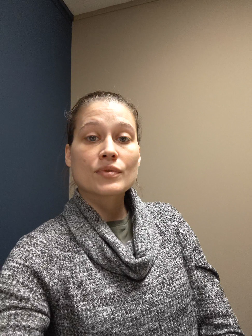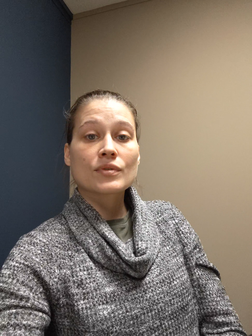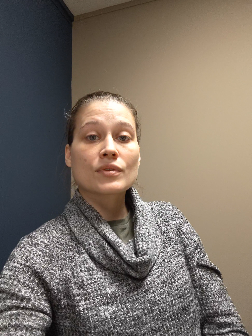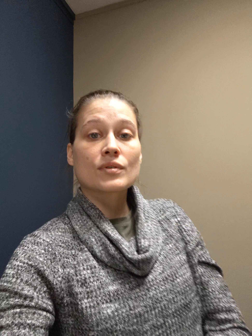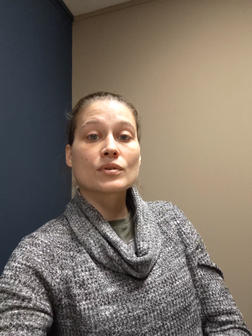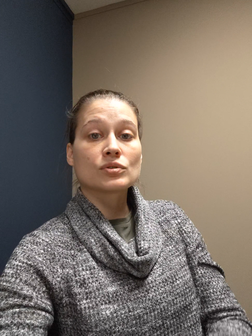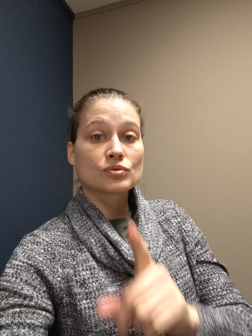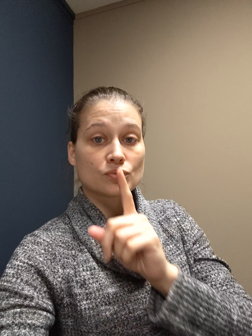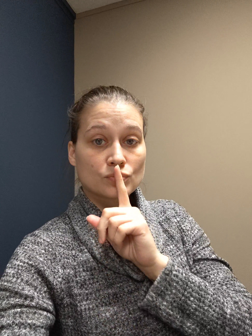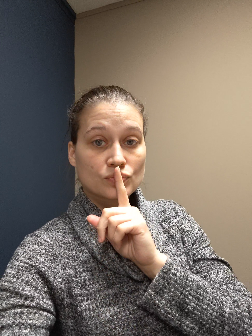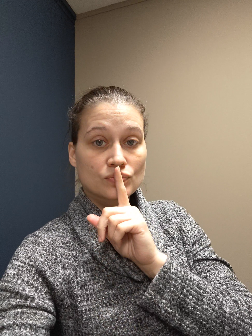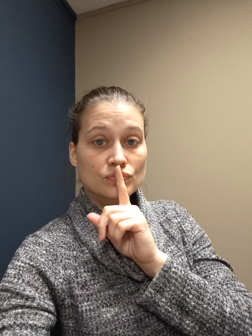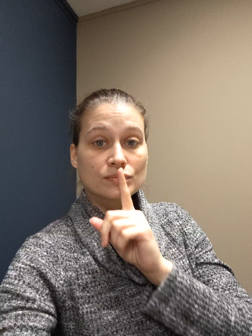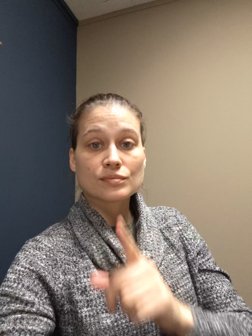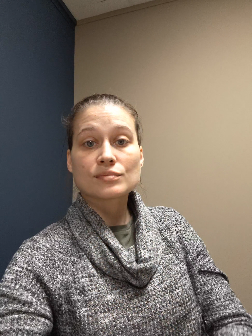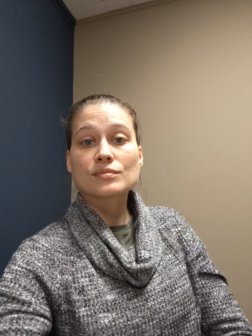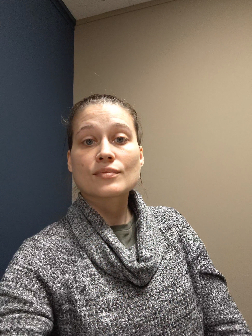quiet